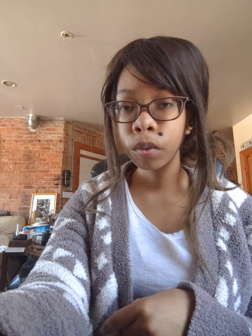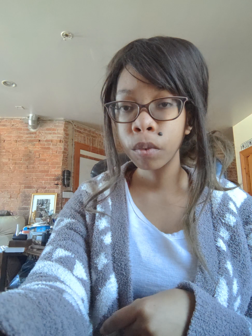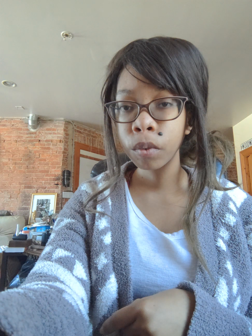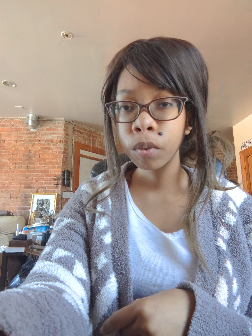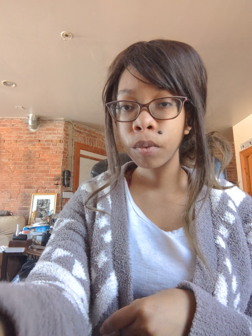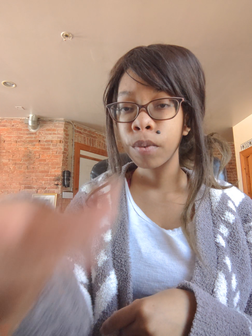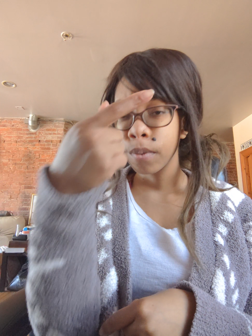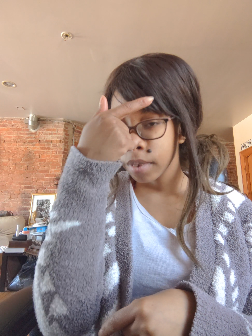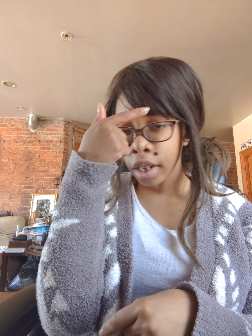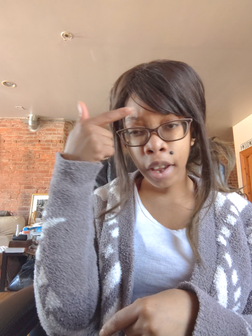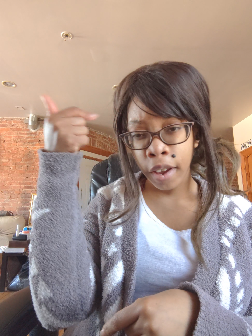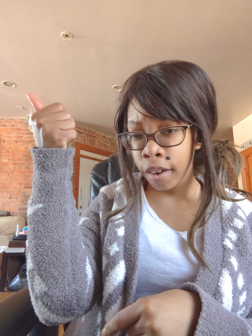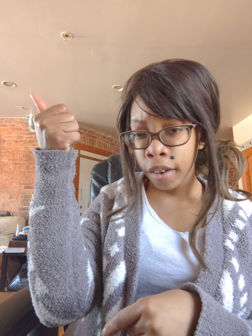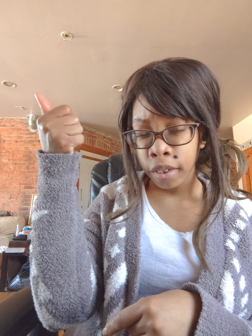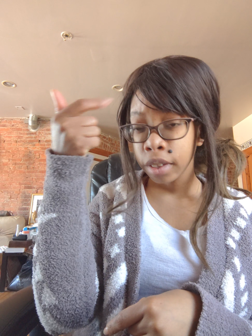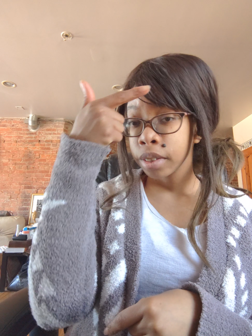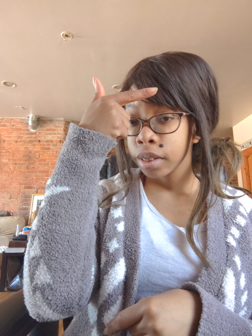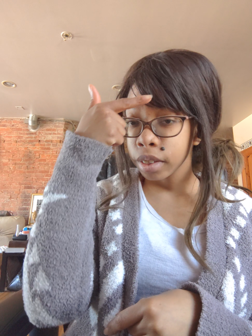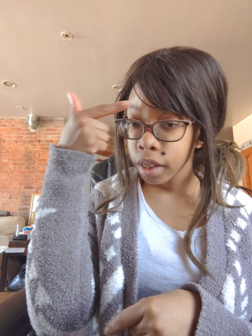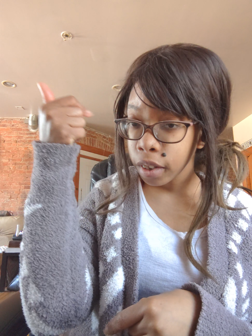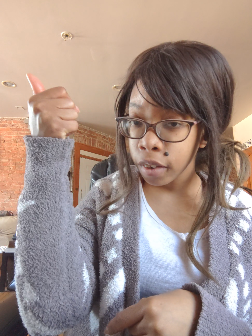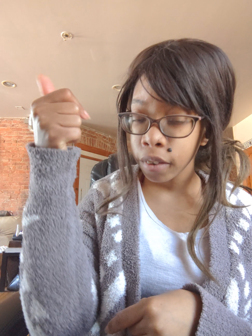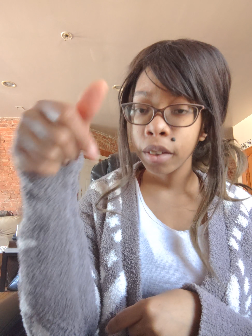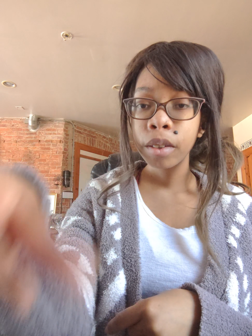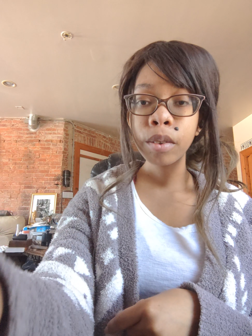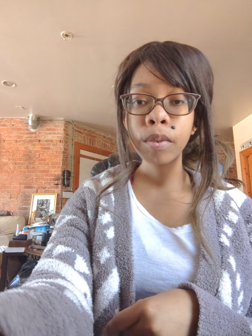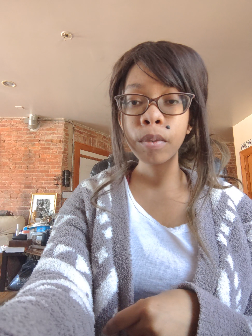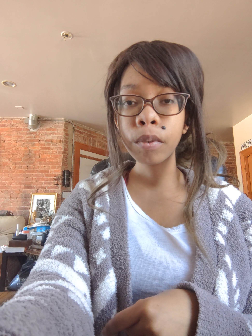because